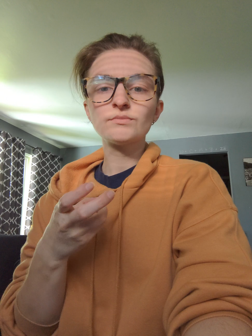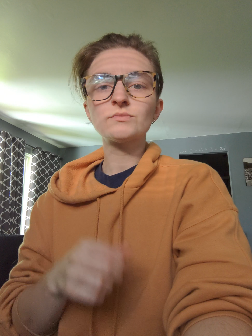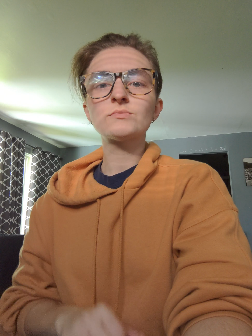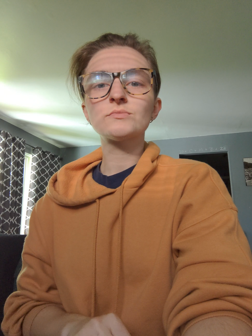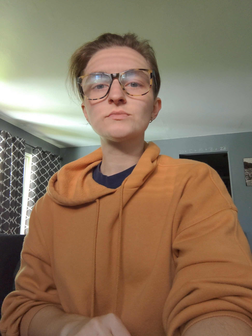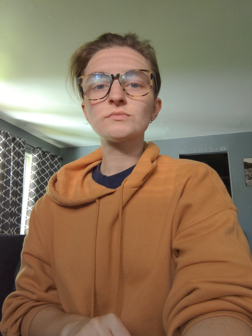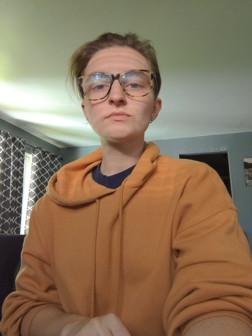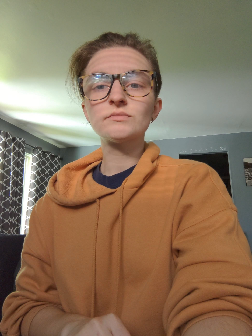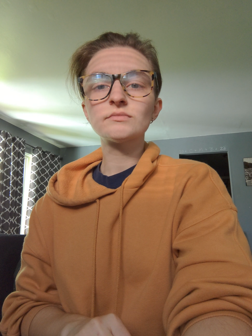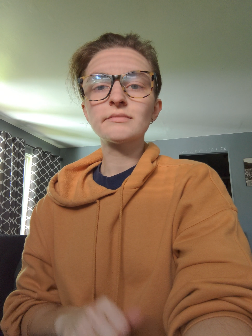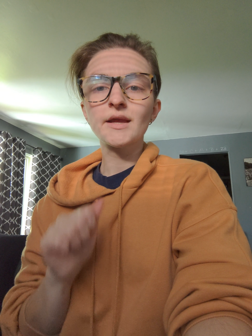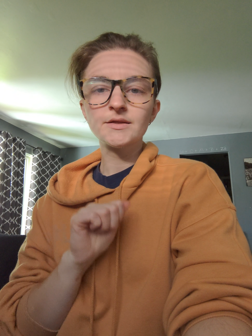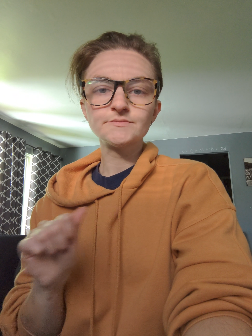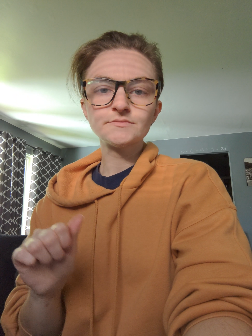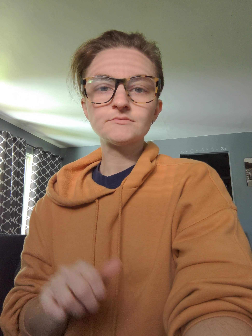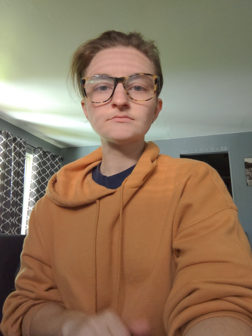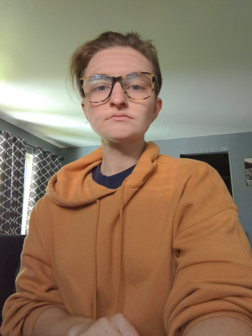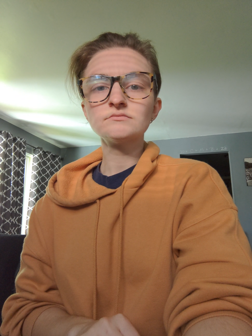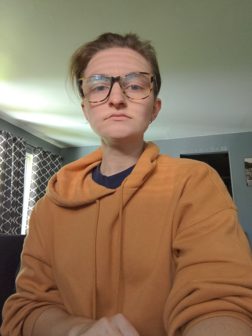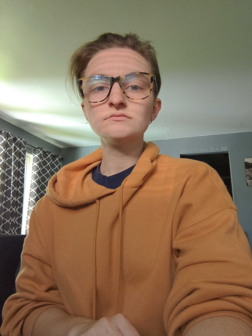a